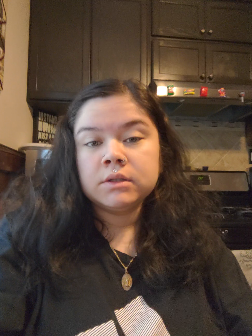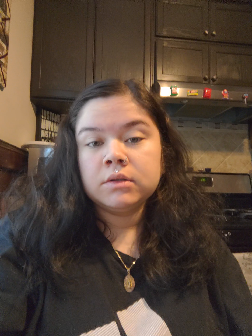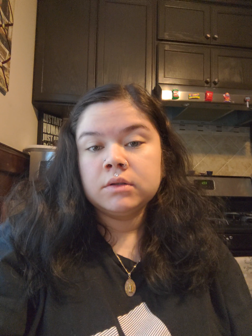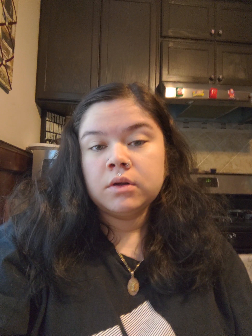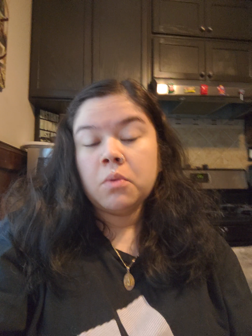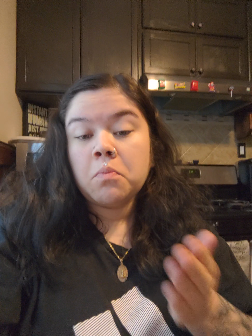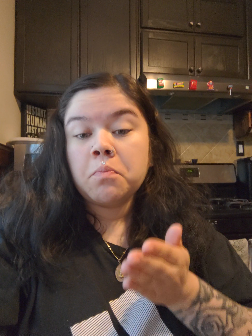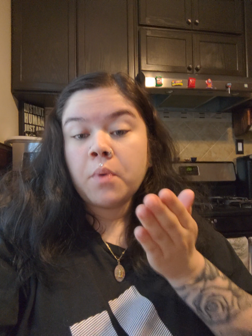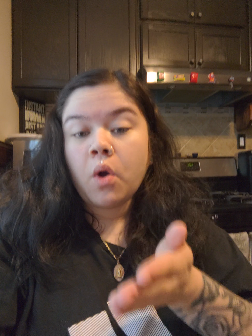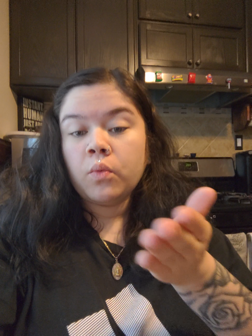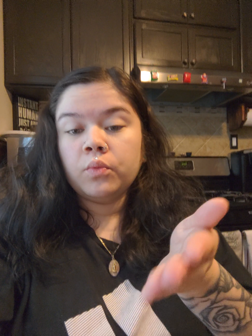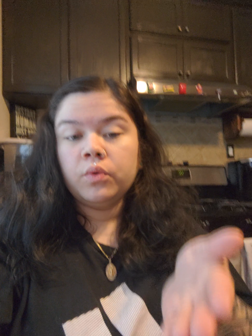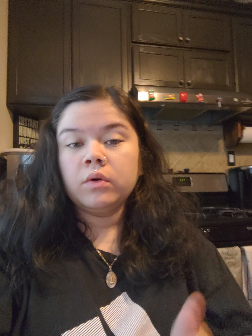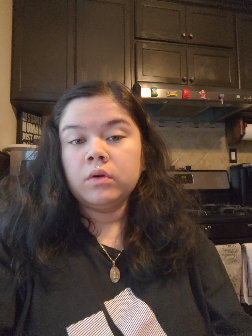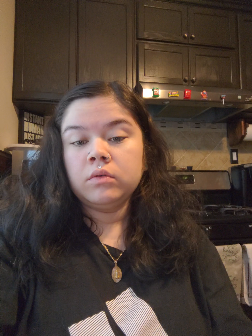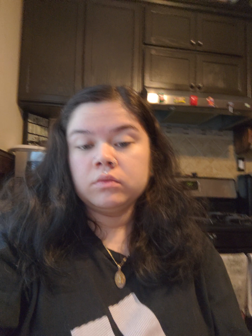boat